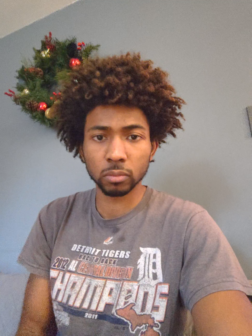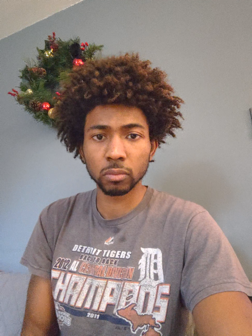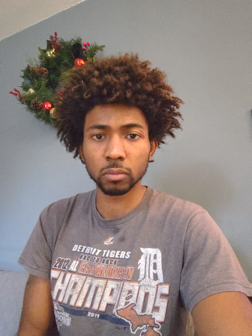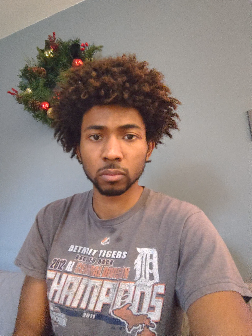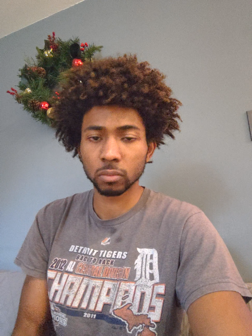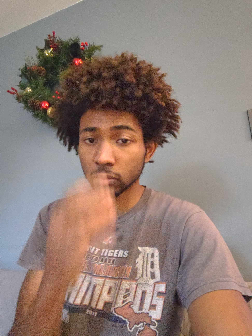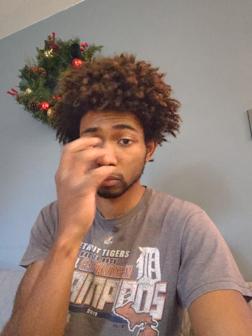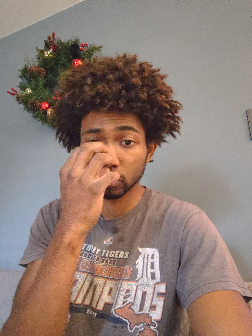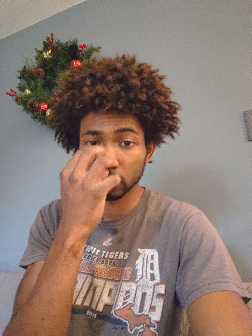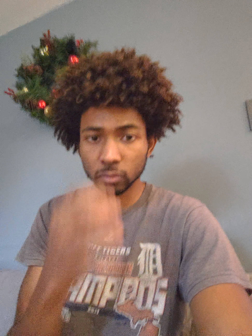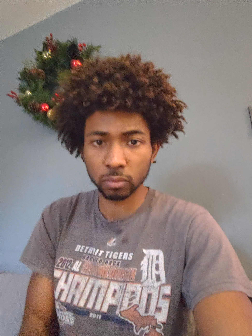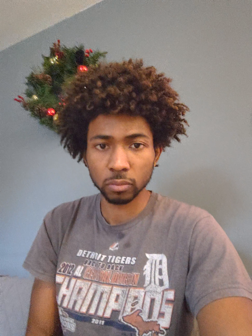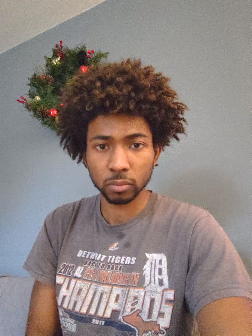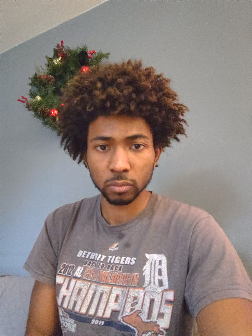clown